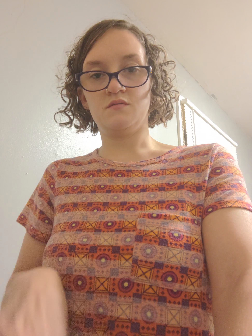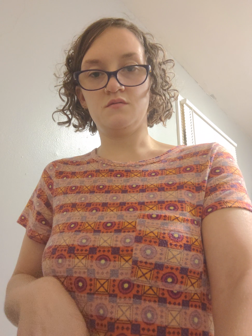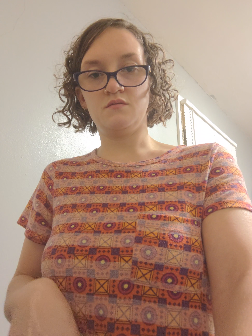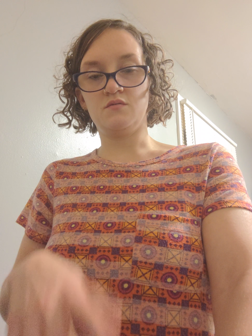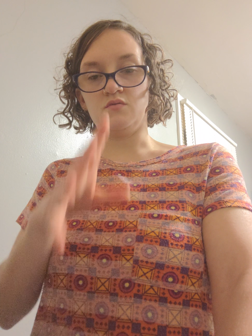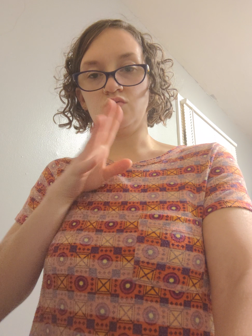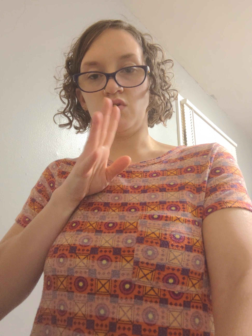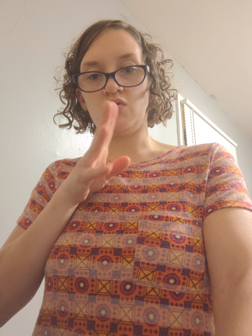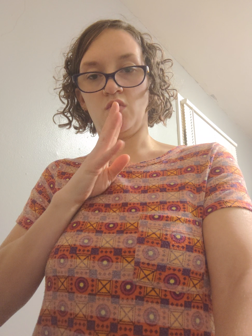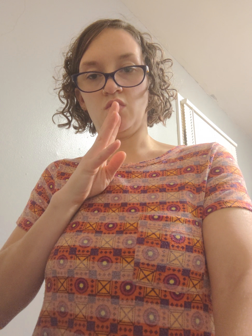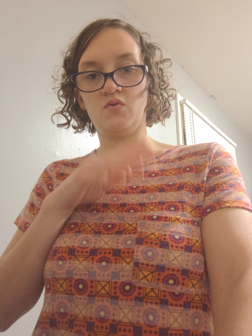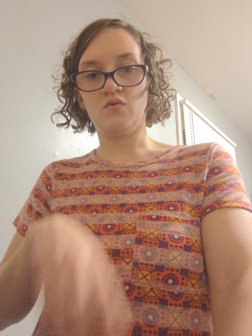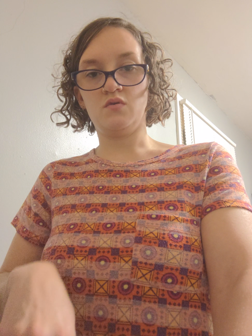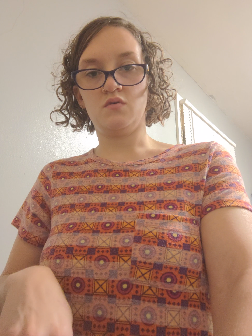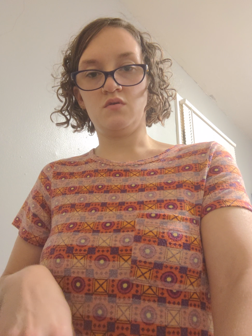talk